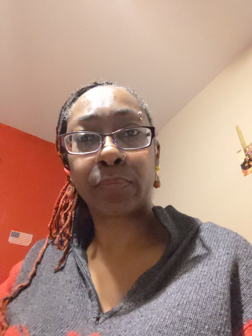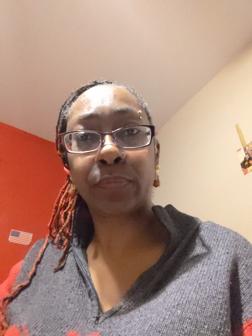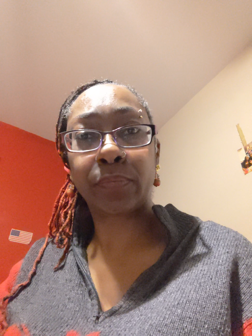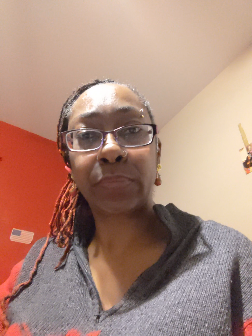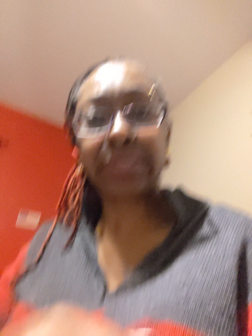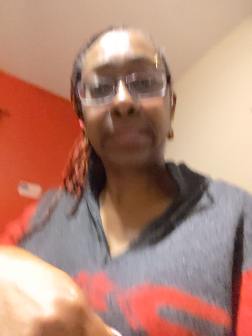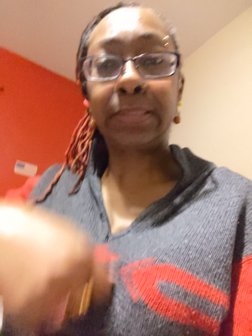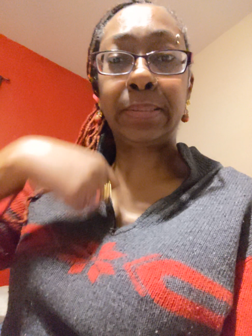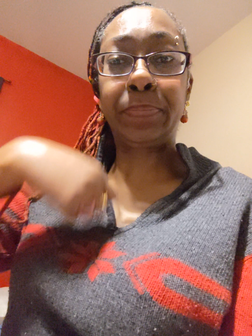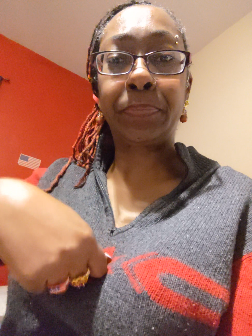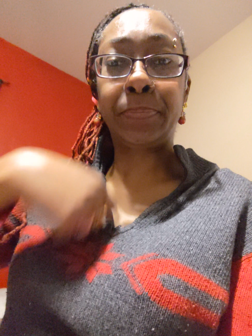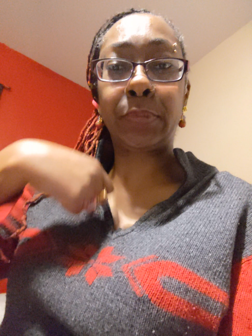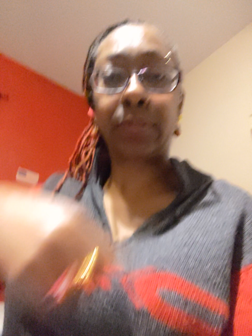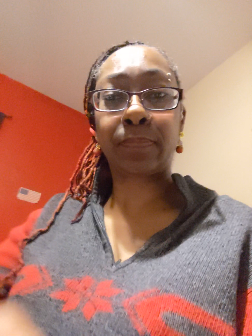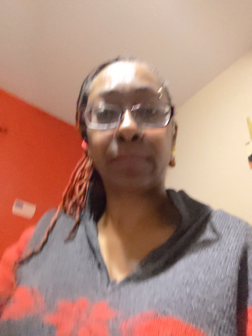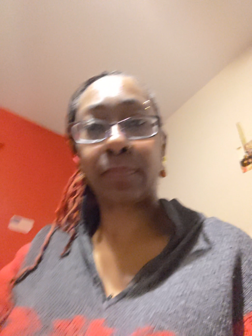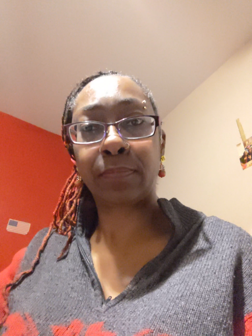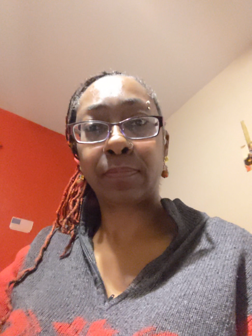zipper